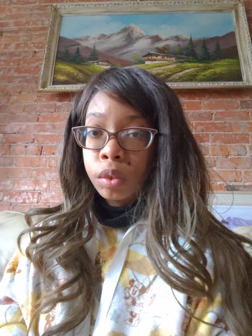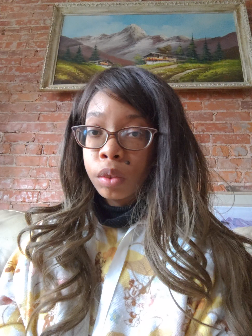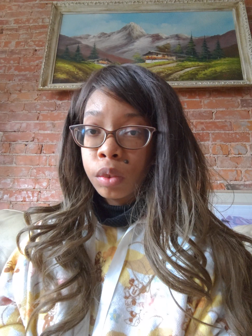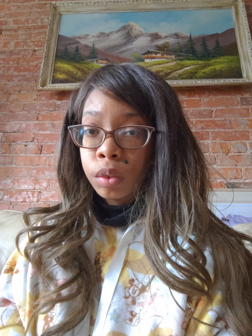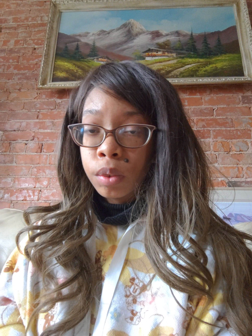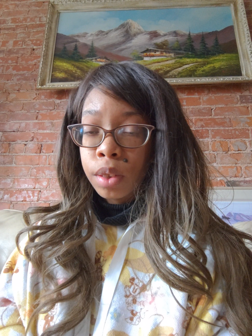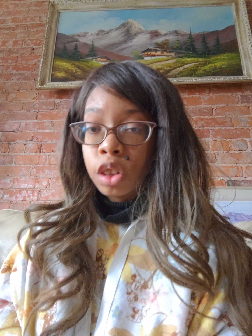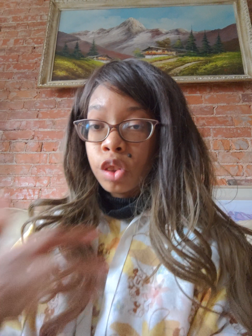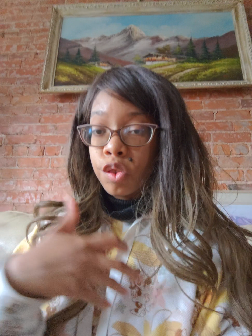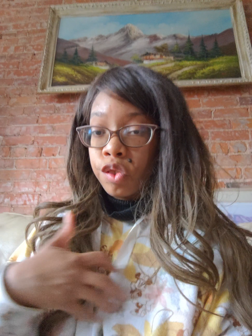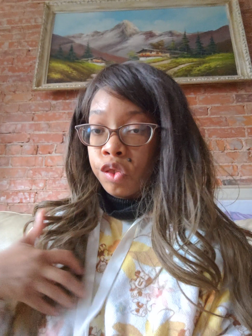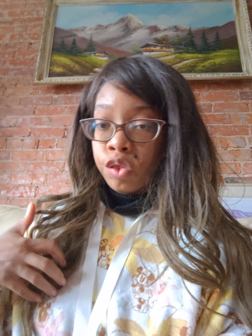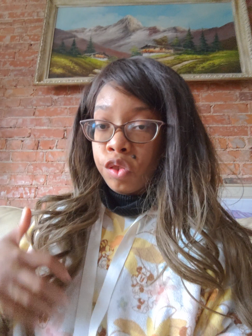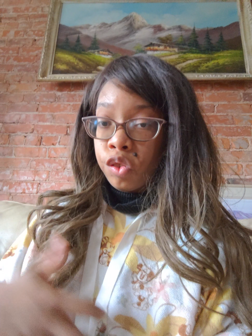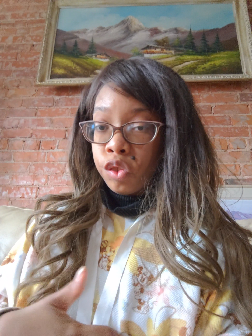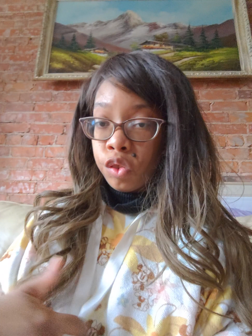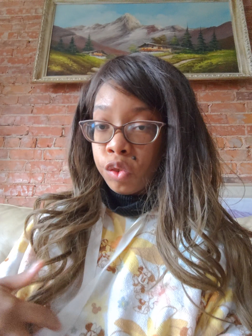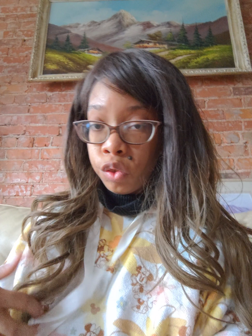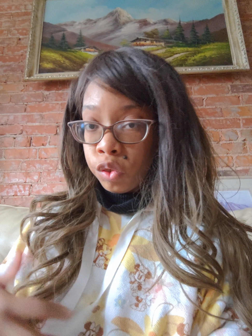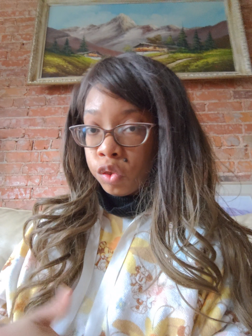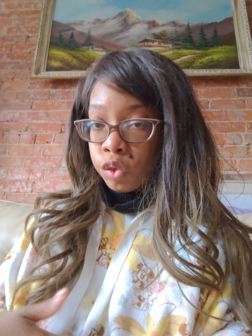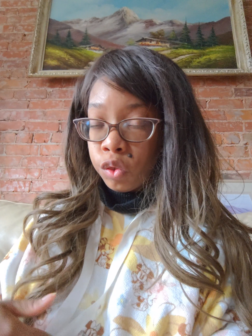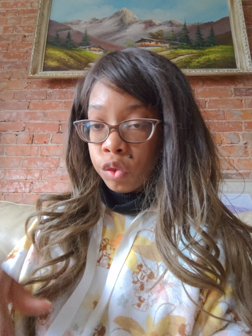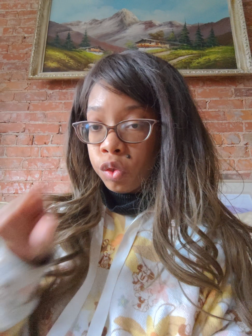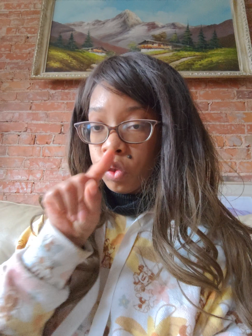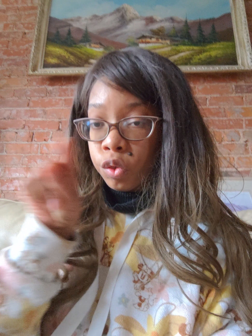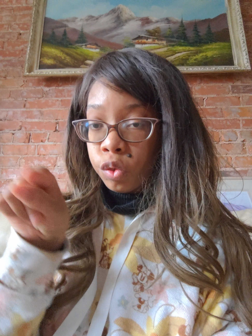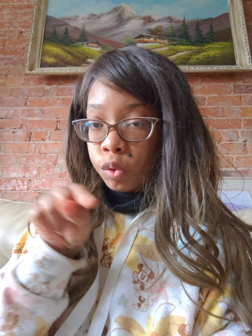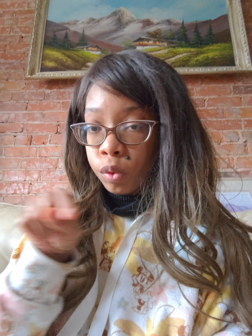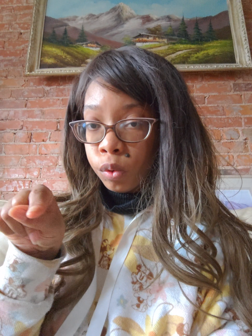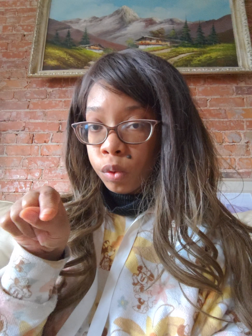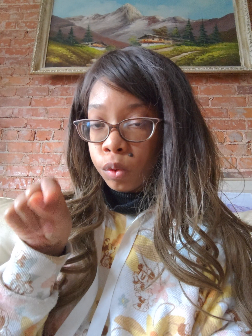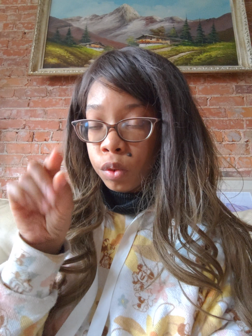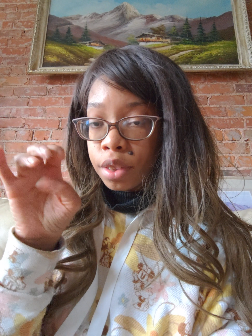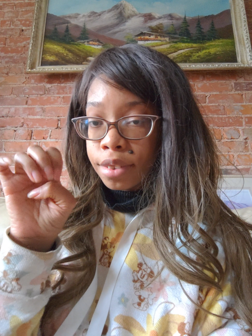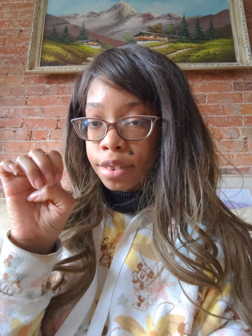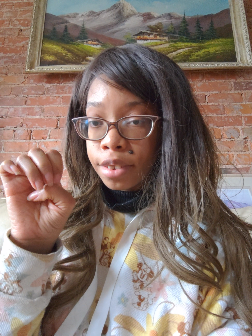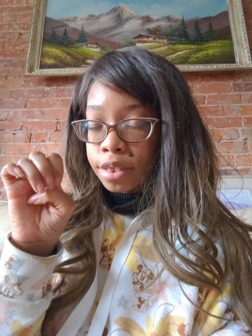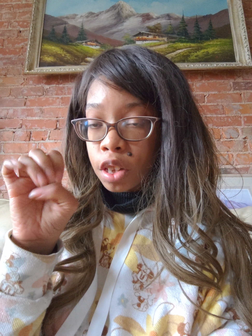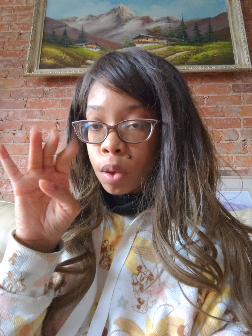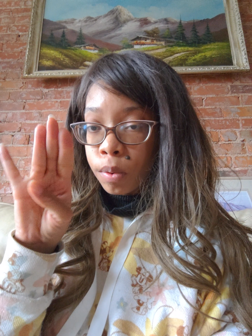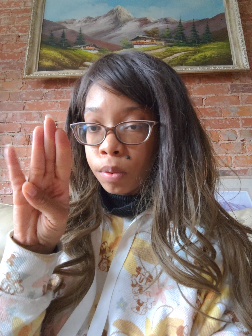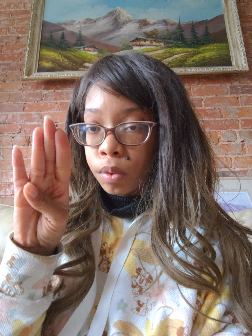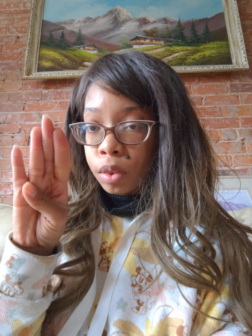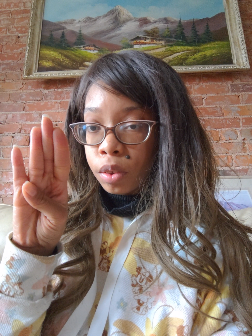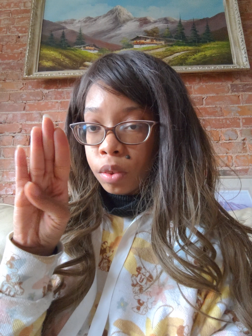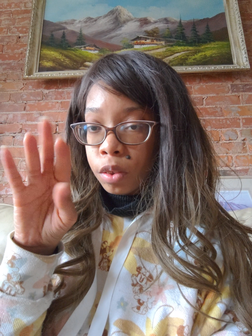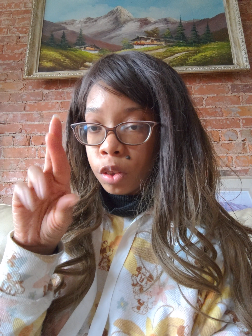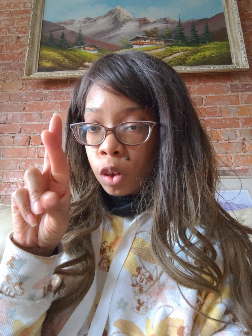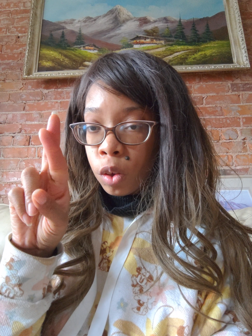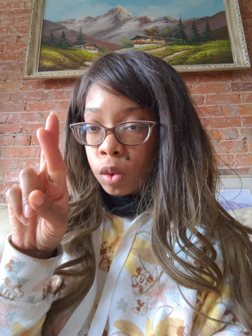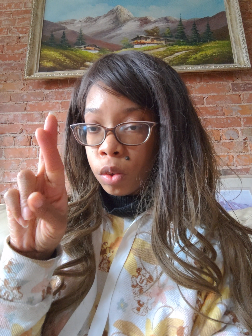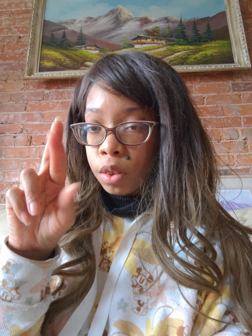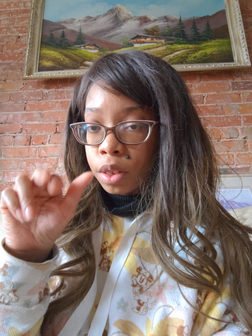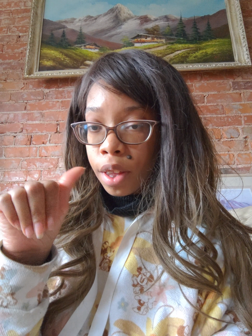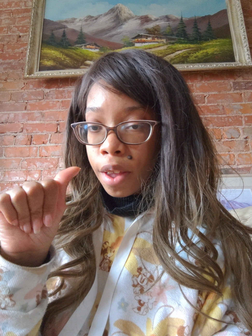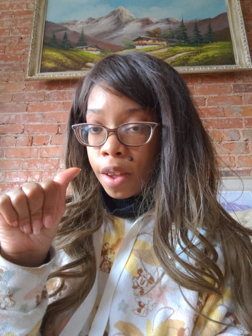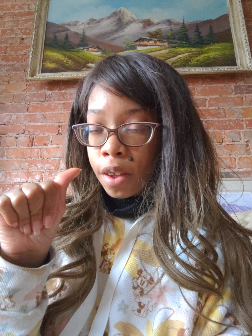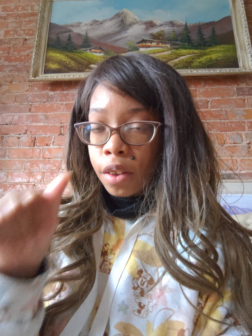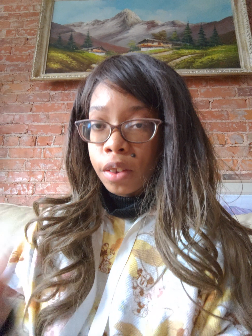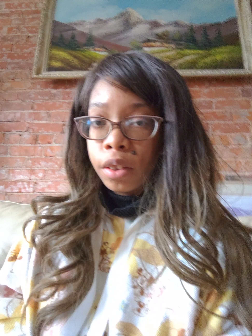zebra